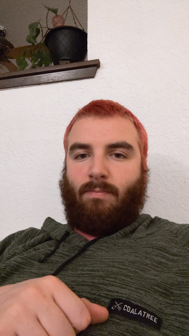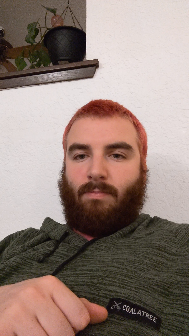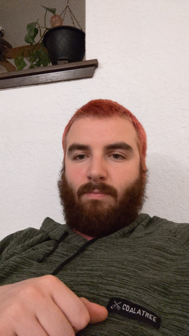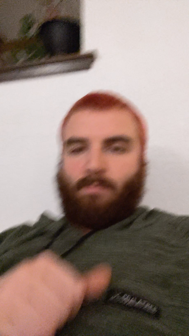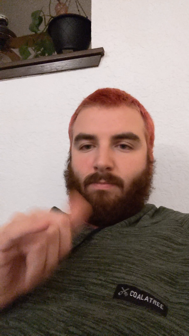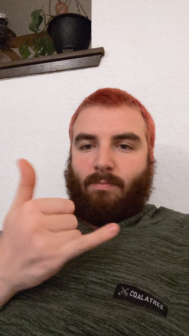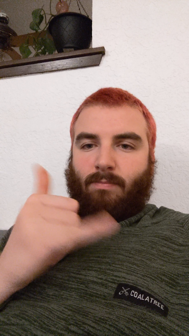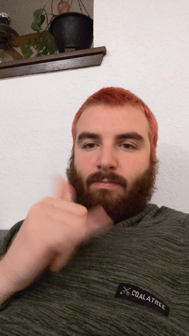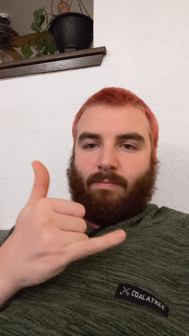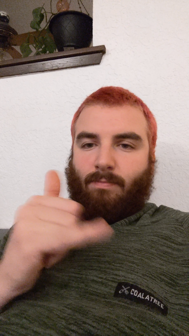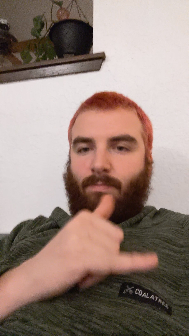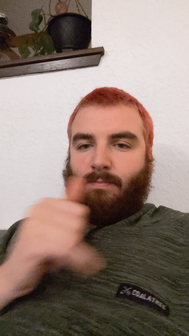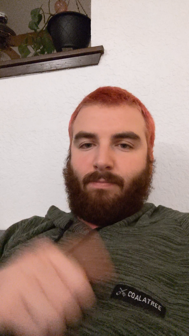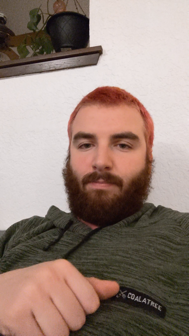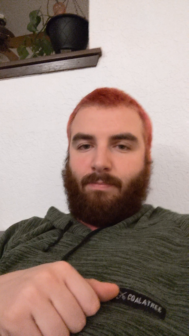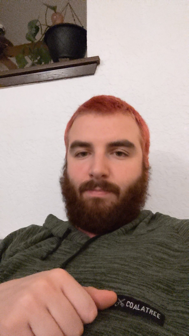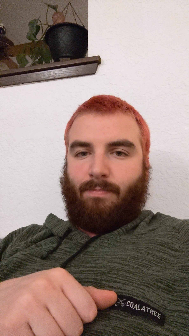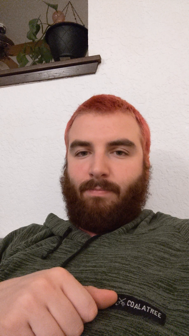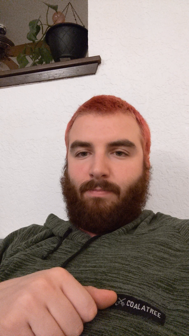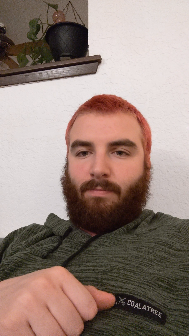play